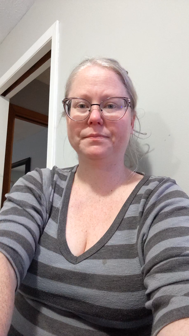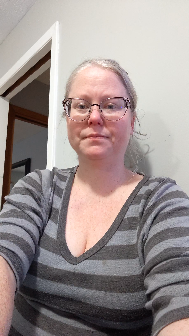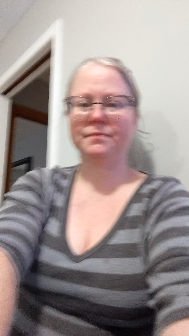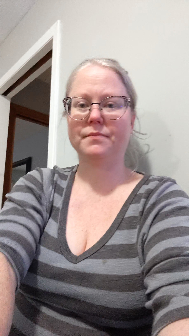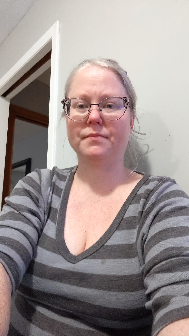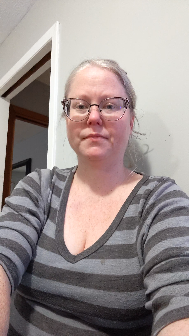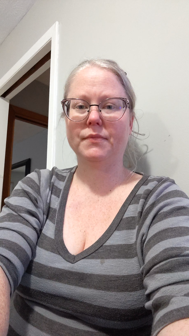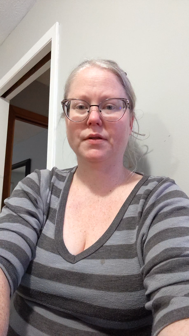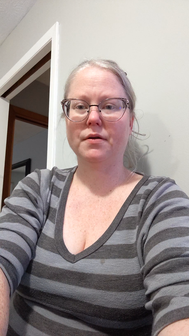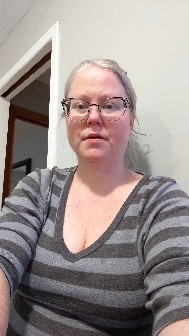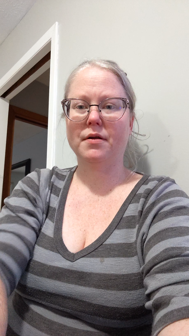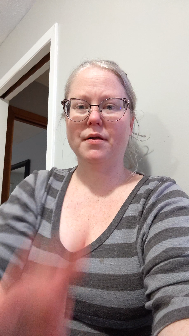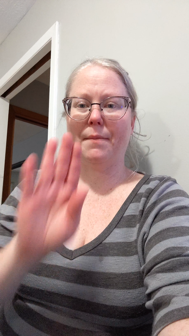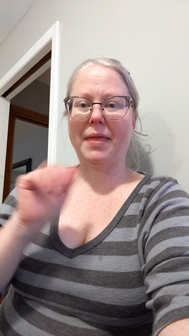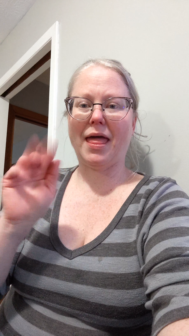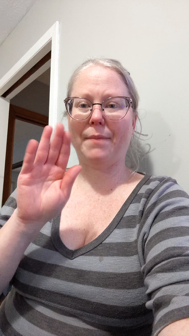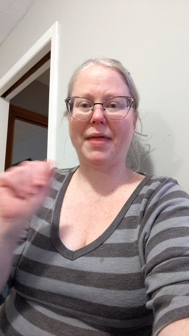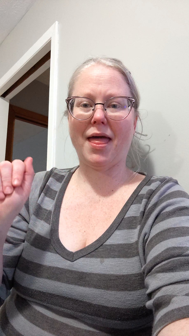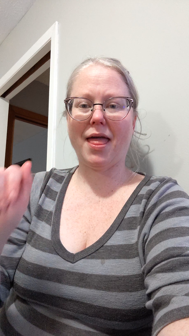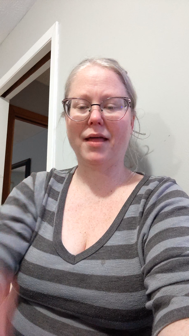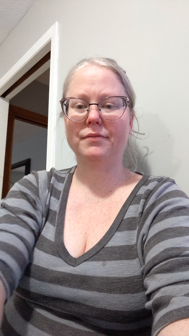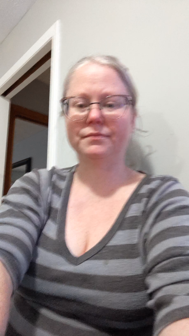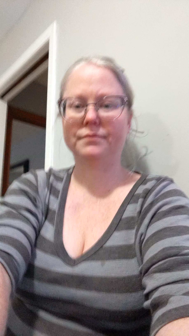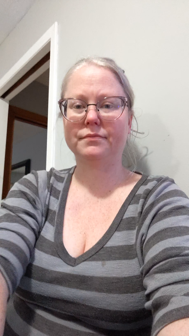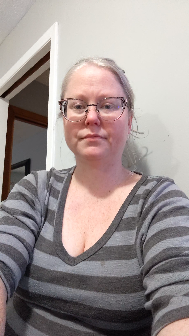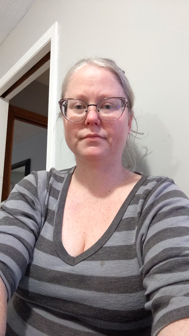baa baa